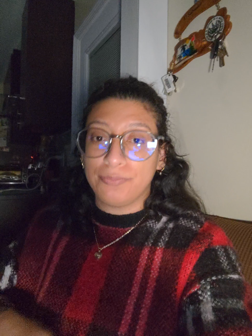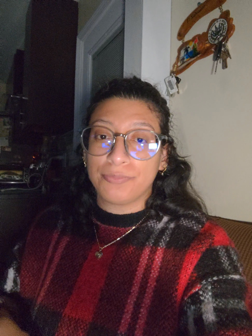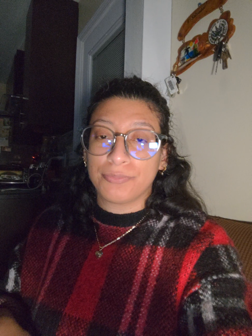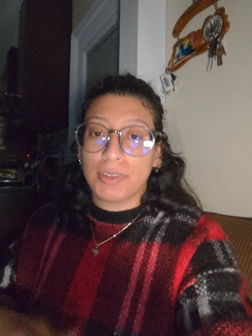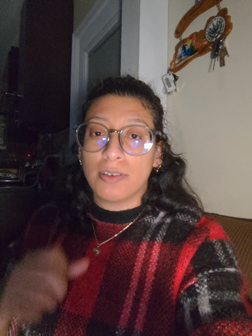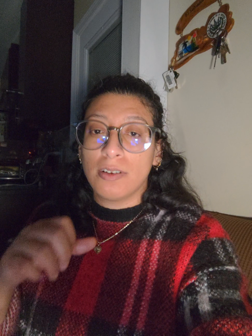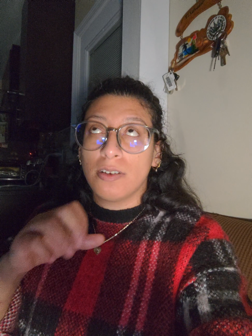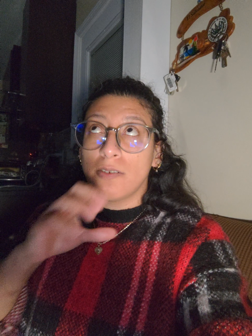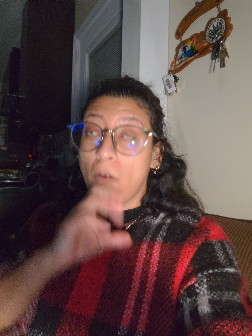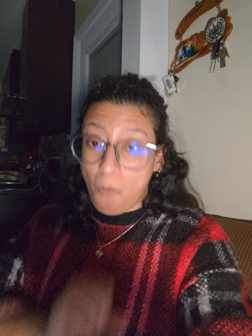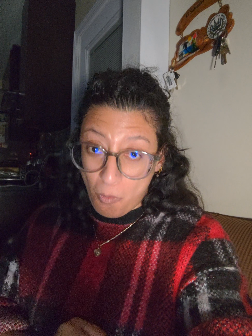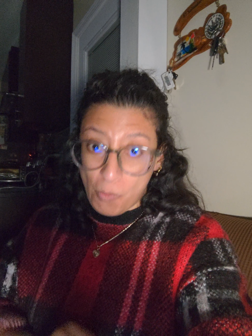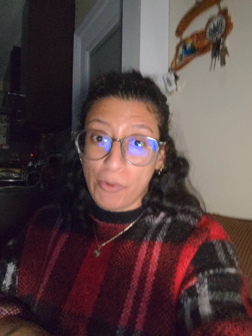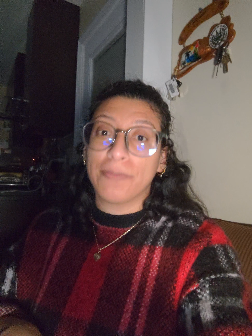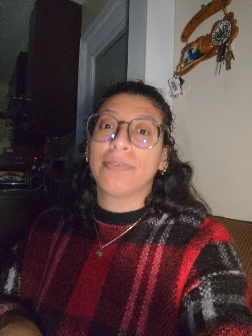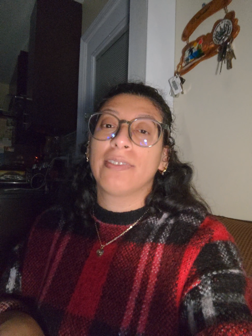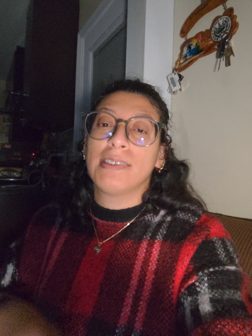old